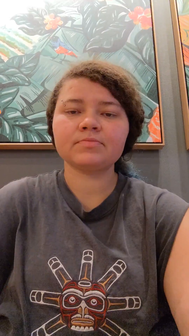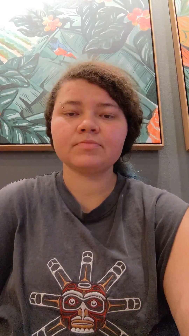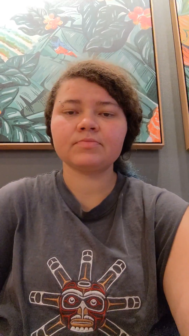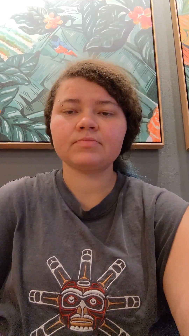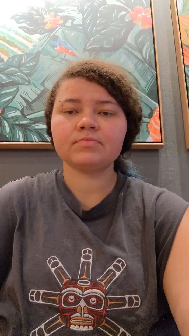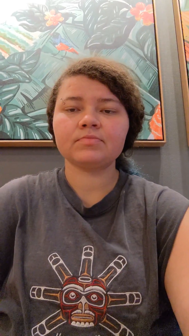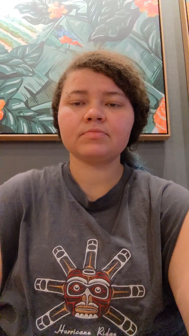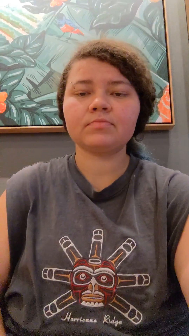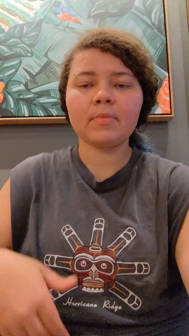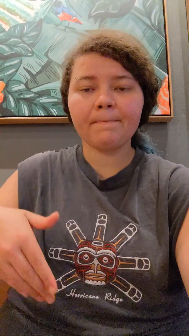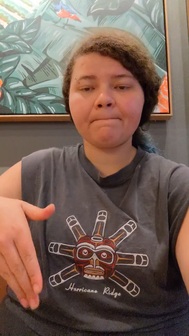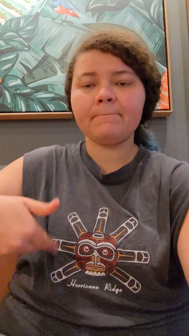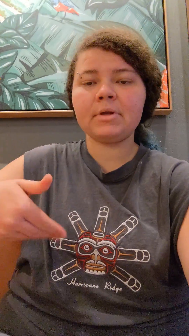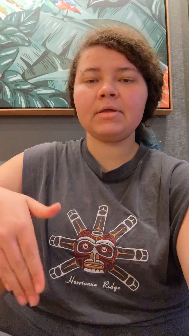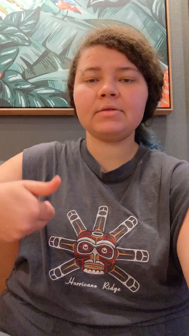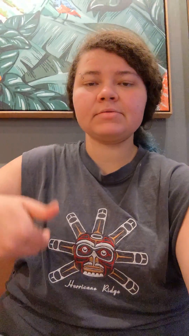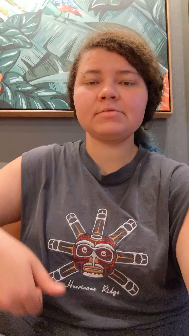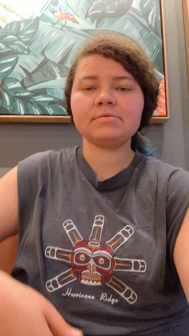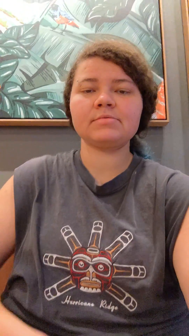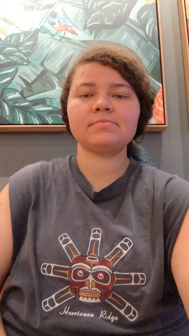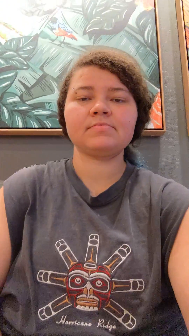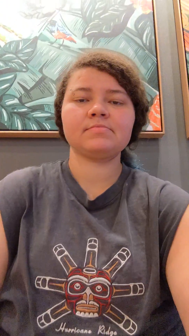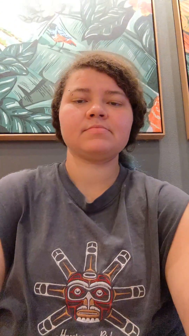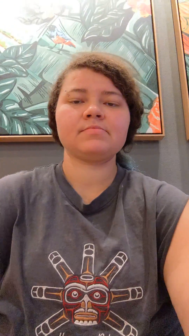pants